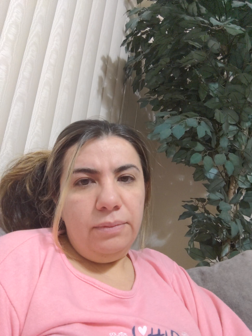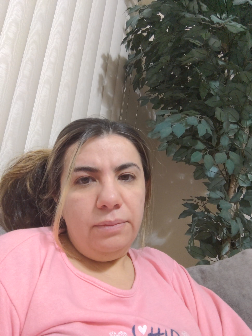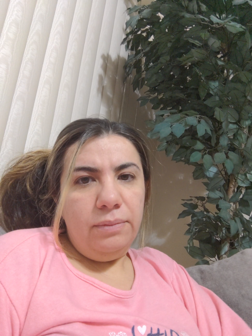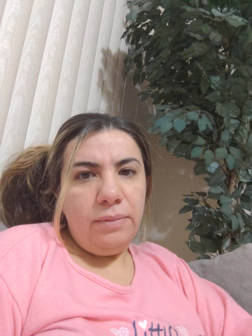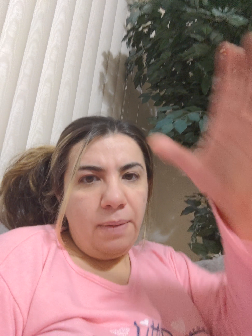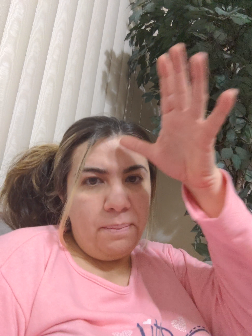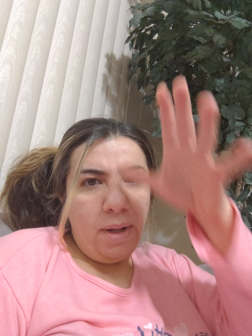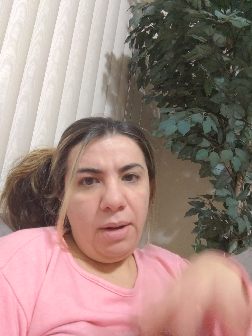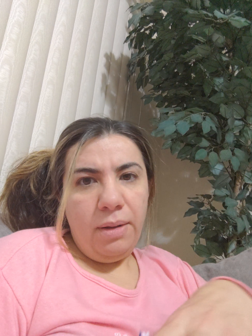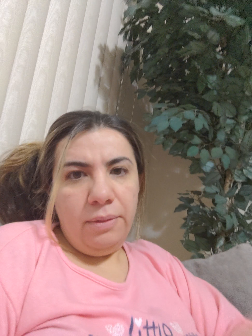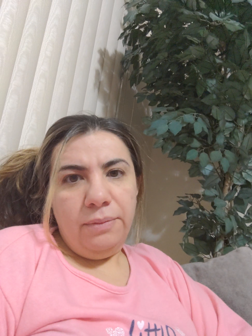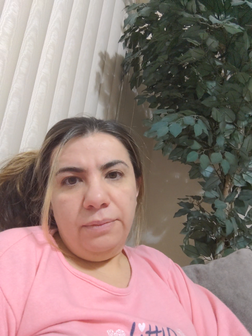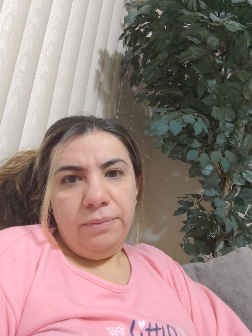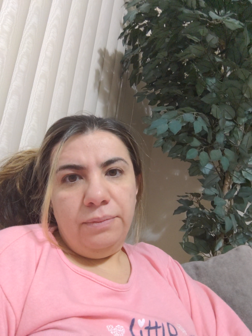man